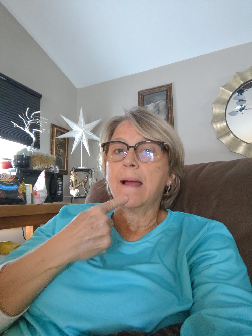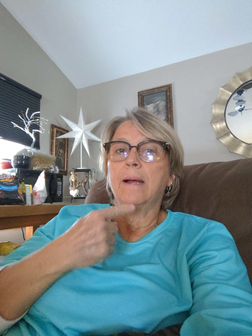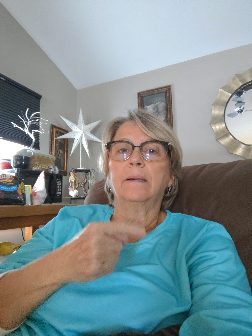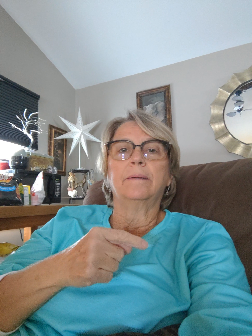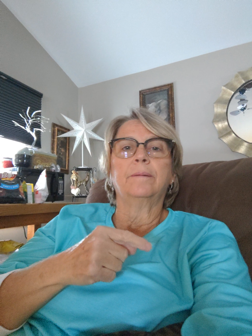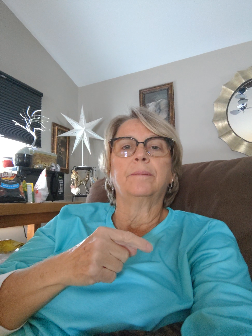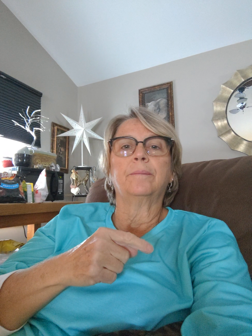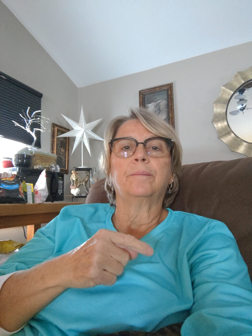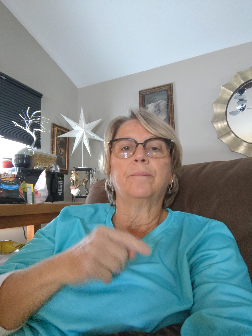say